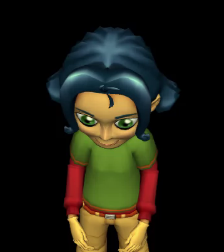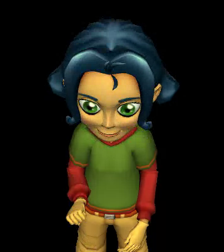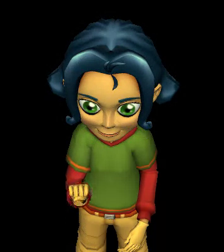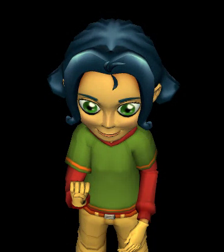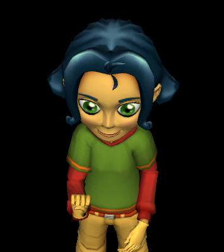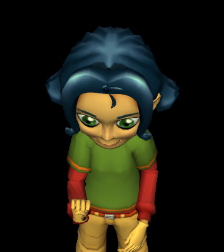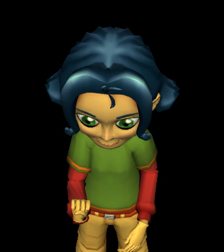جنوب